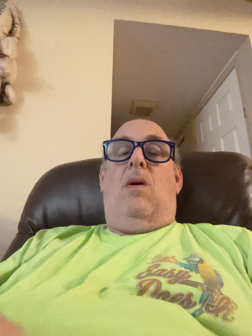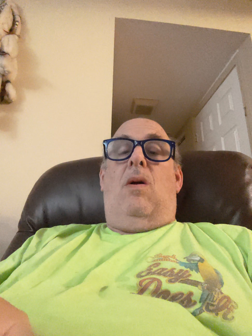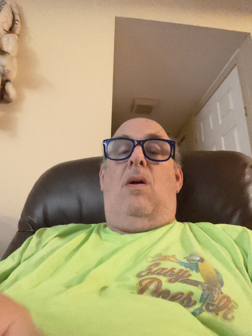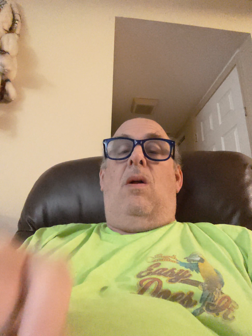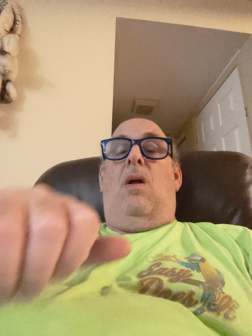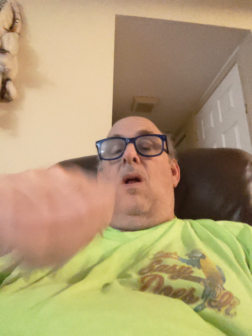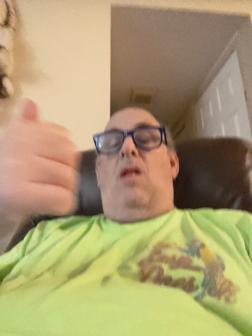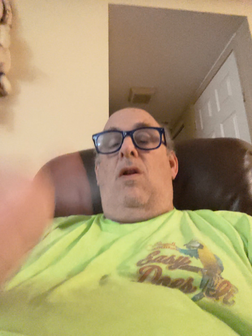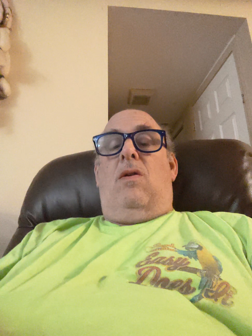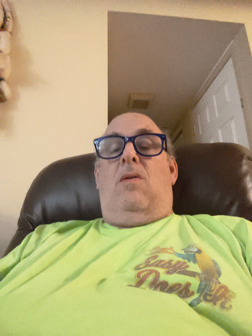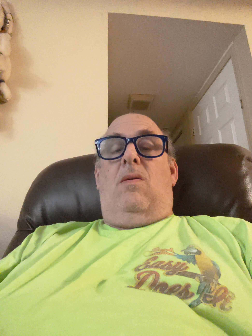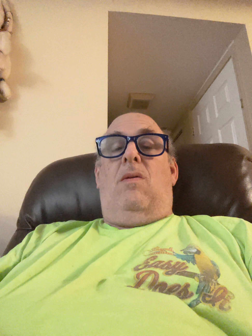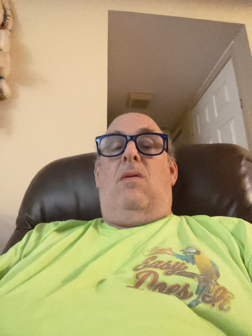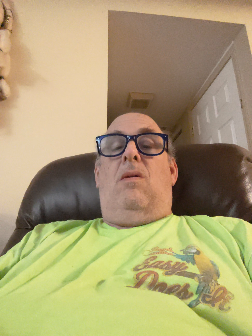another